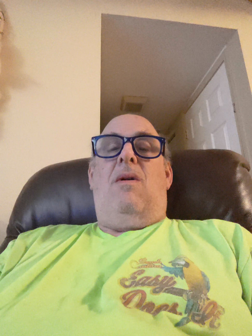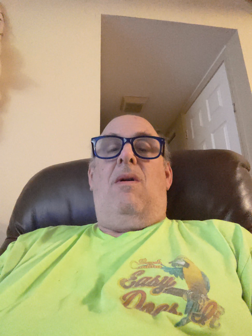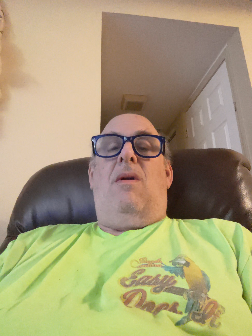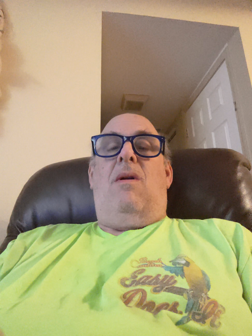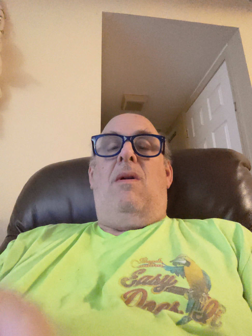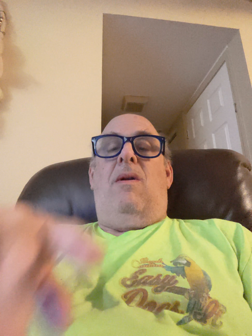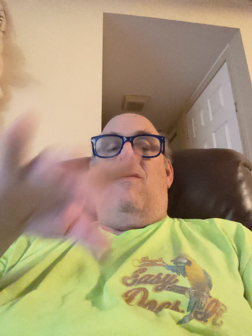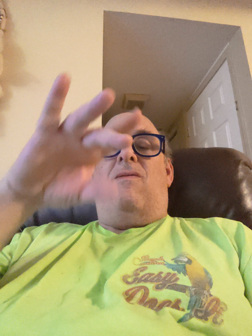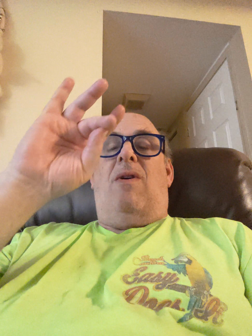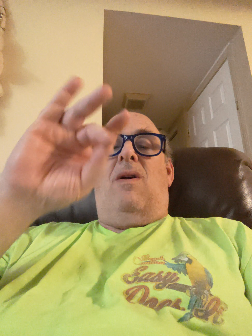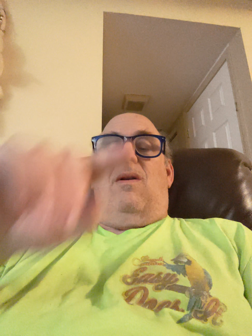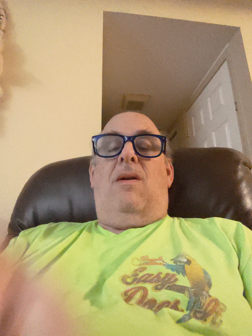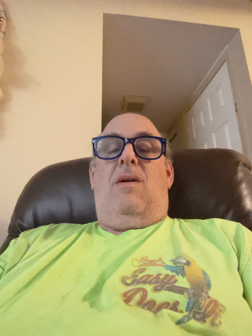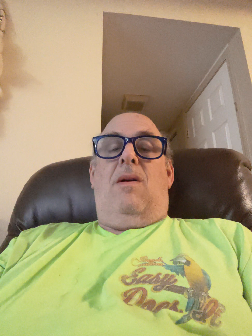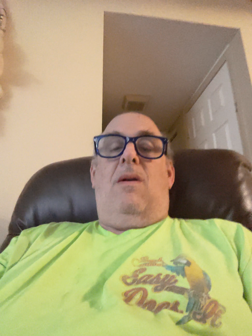find